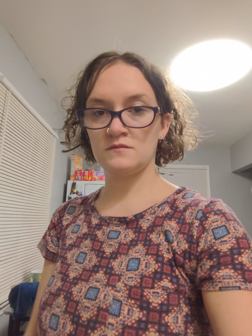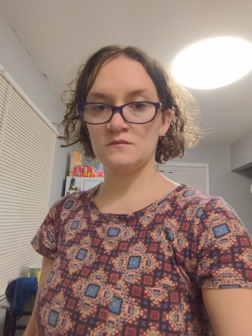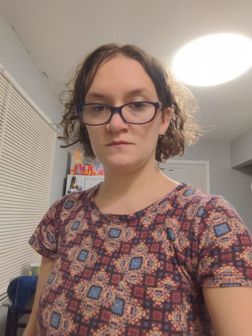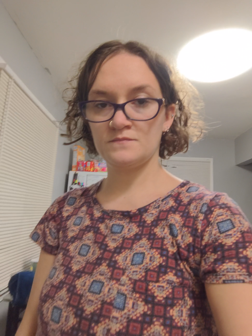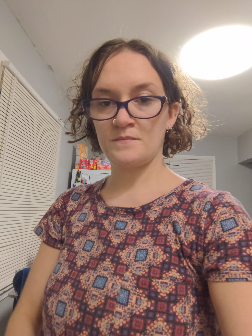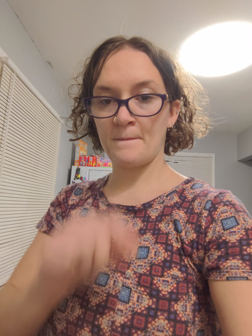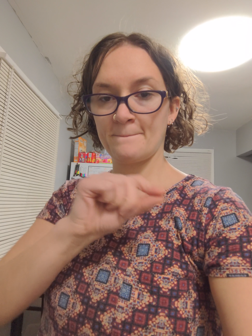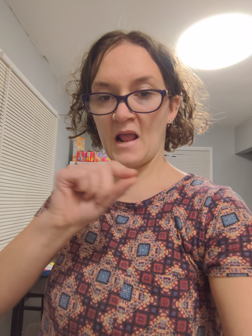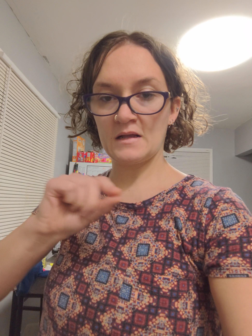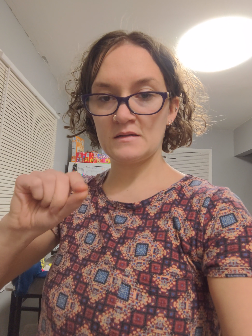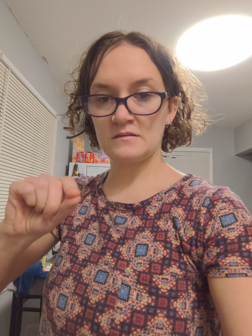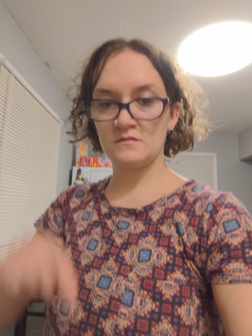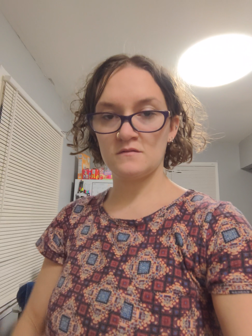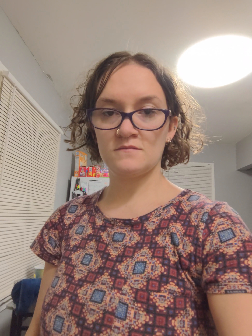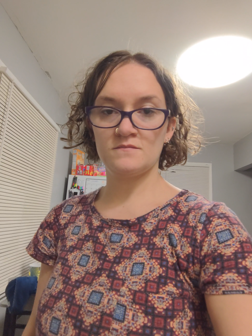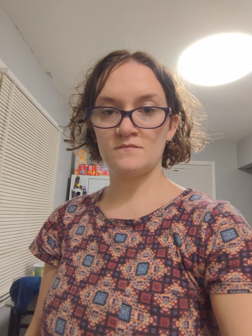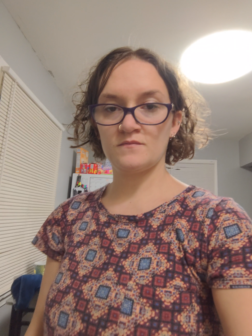pen